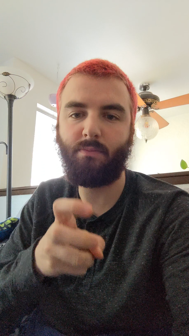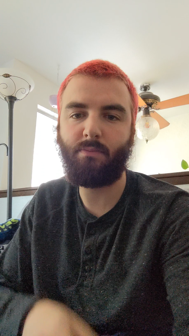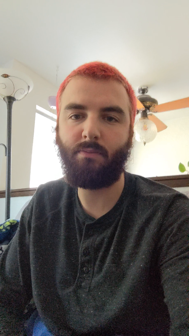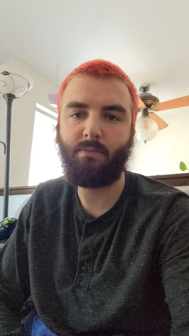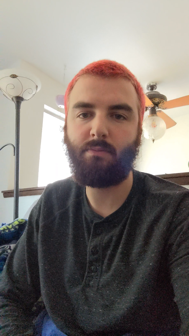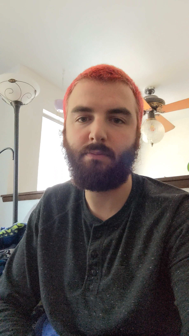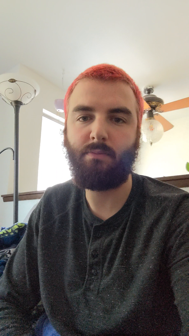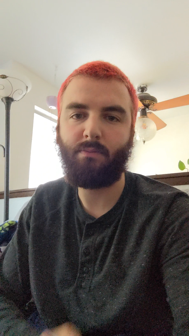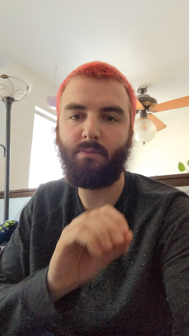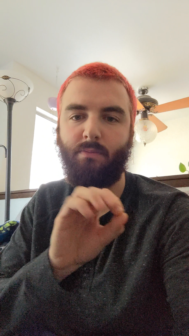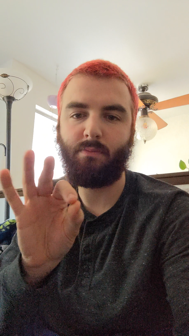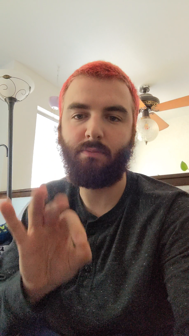off